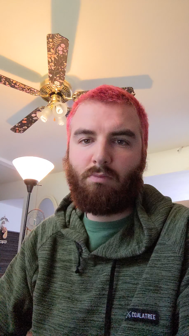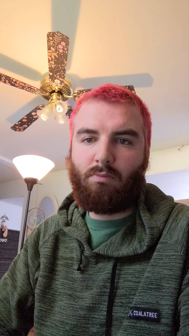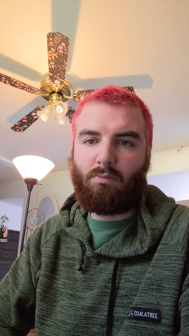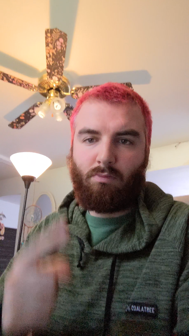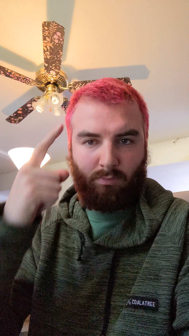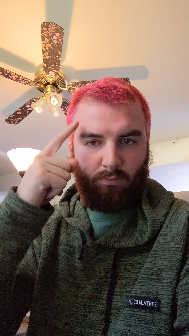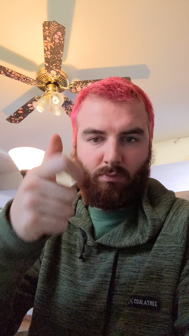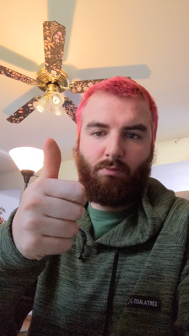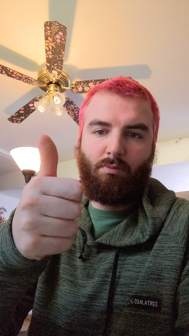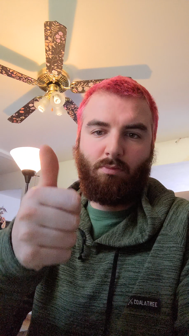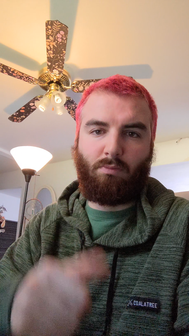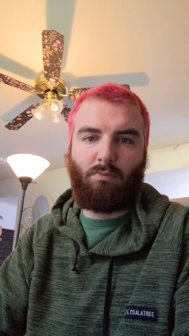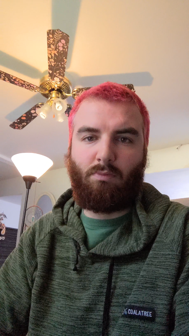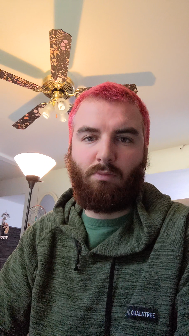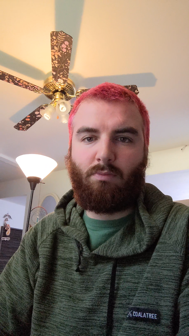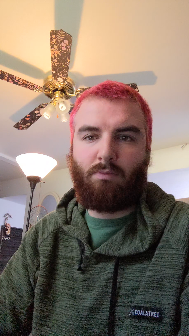dime